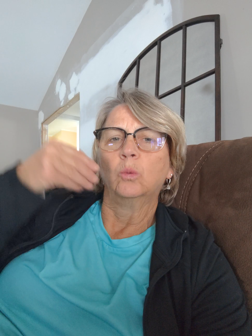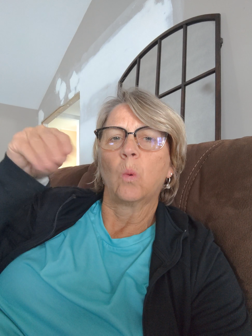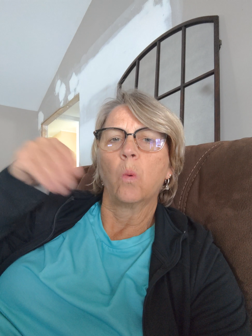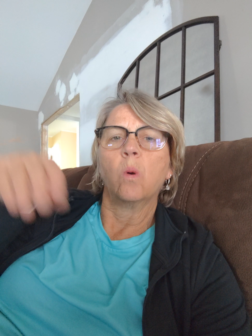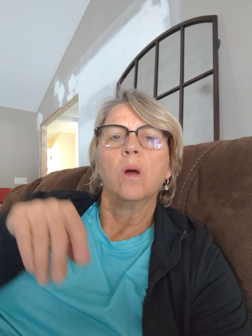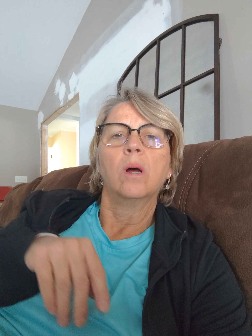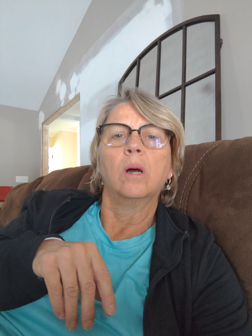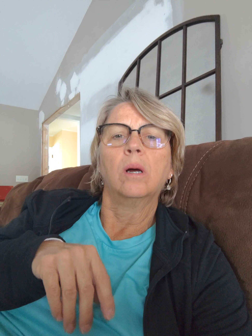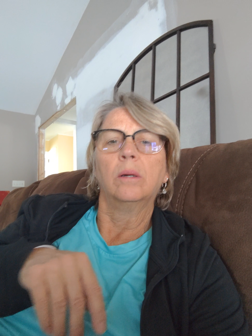store